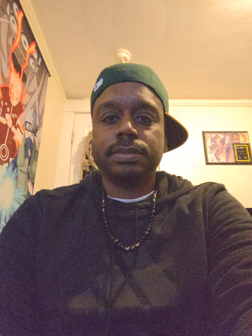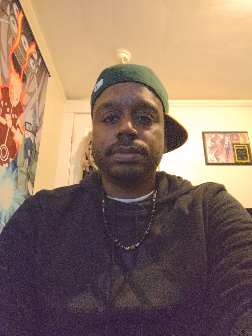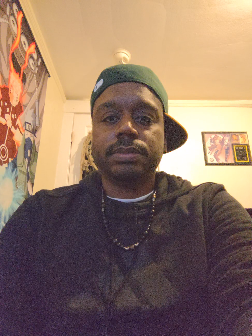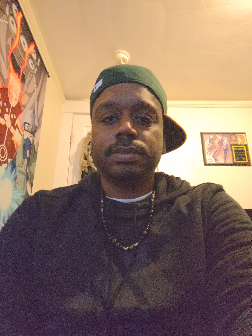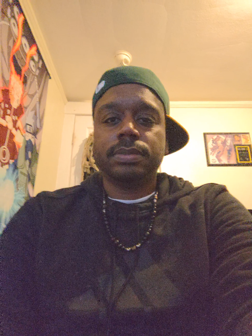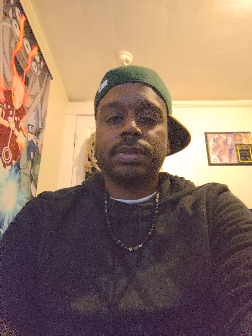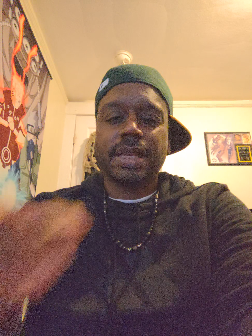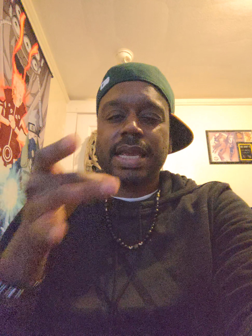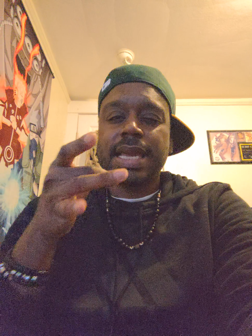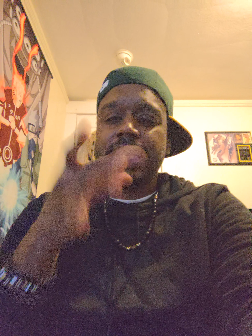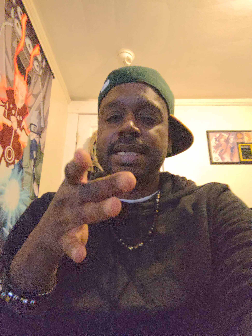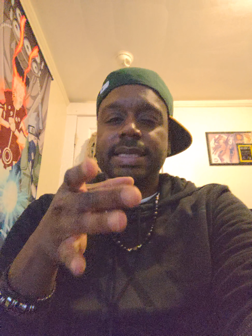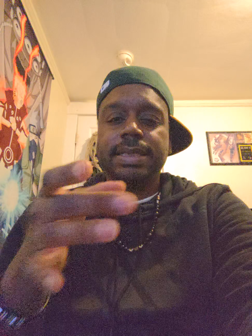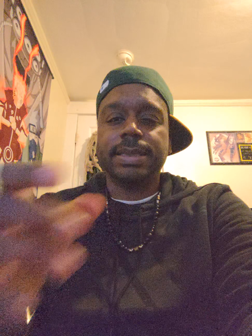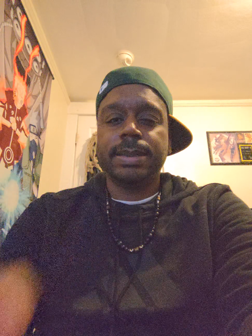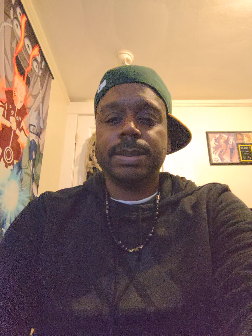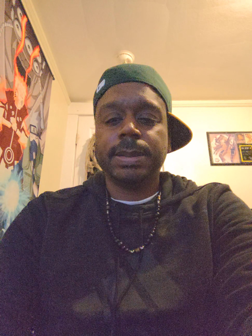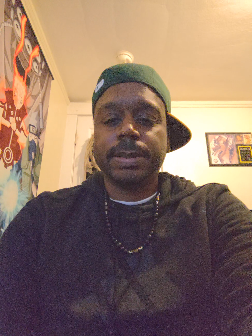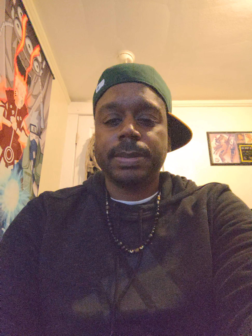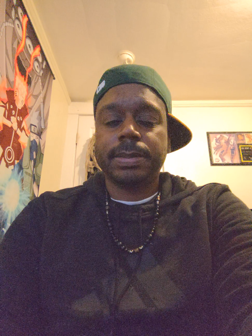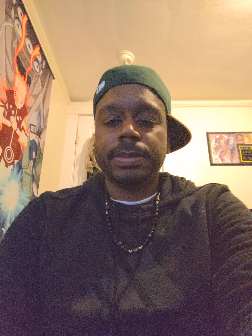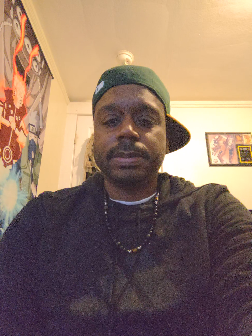hate